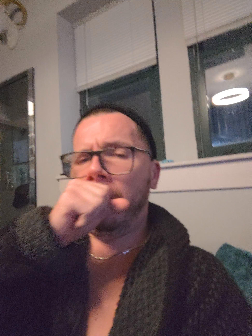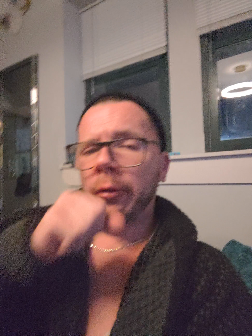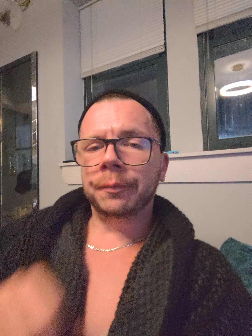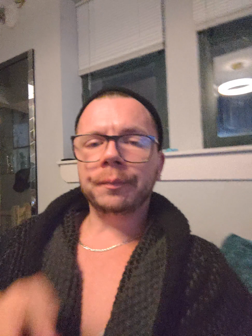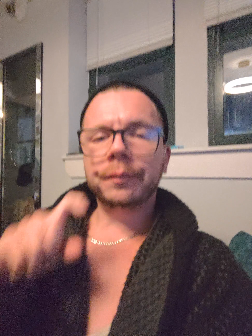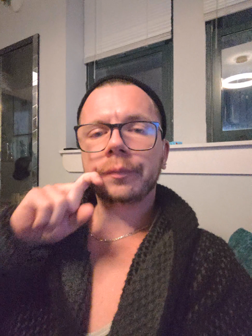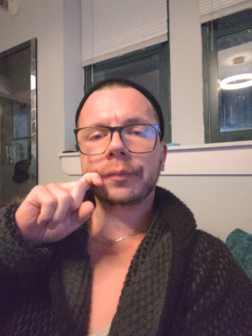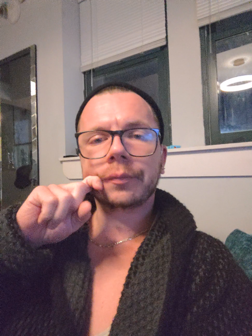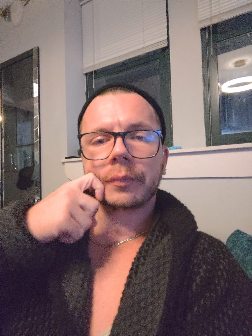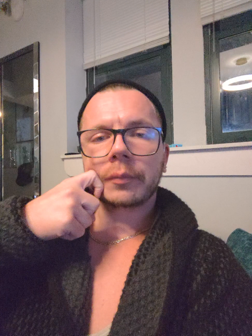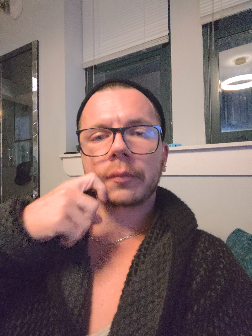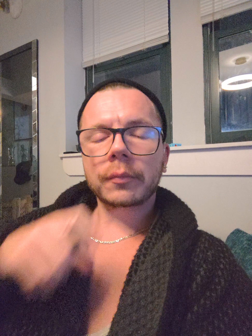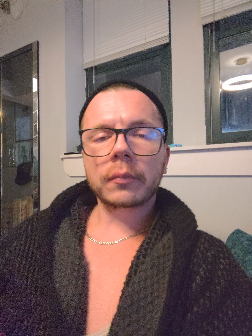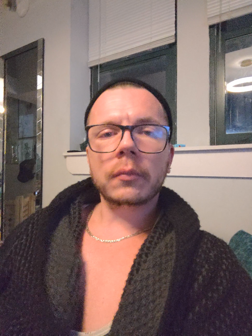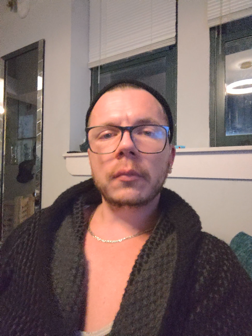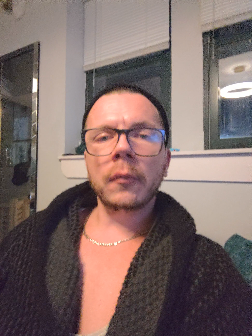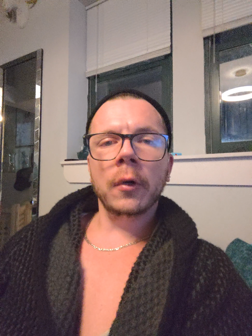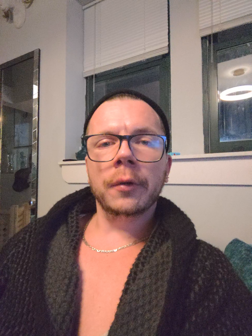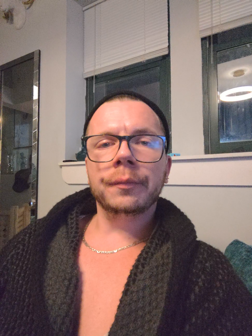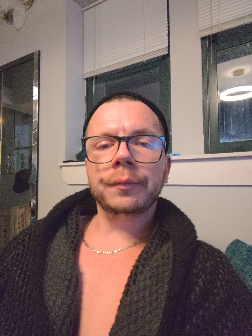apple